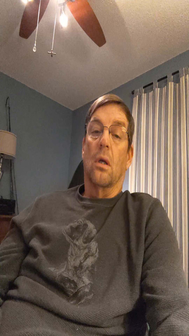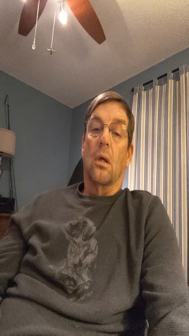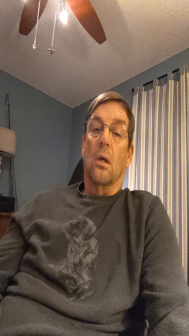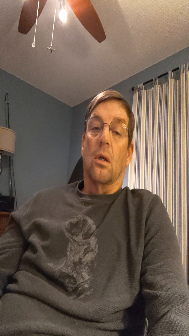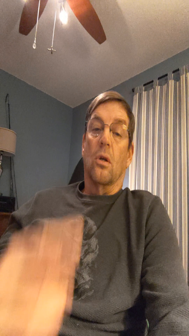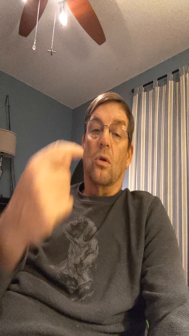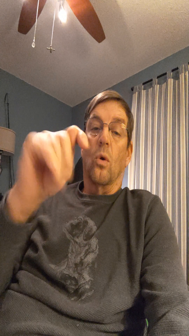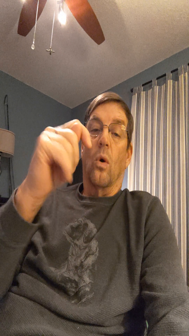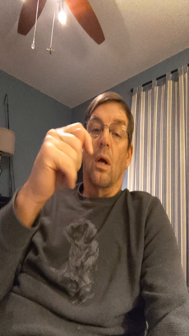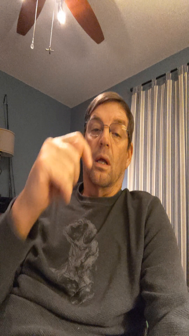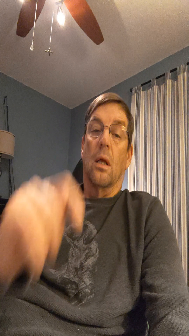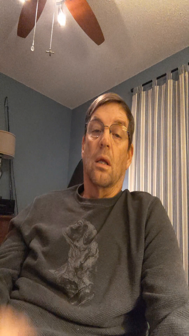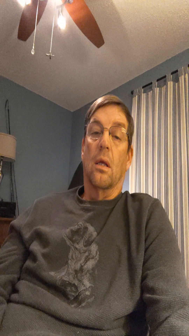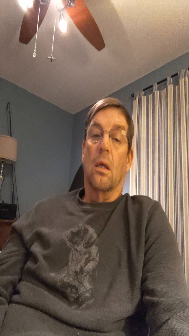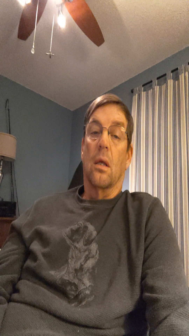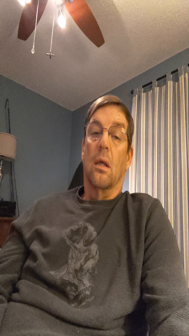toy